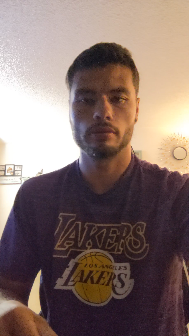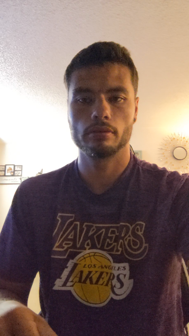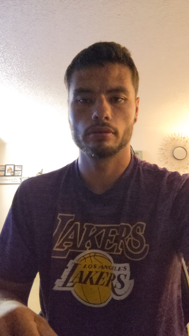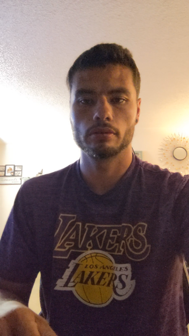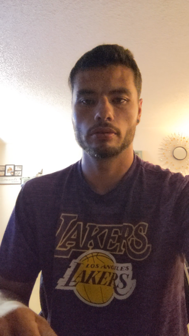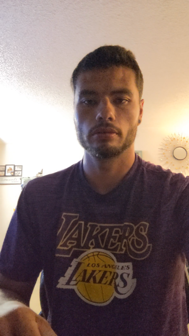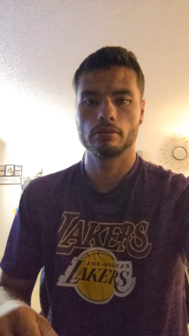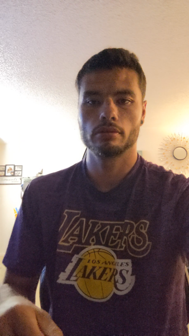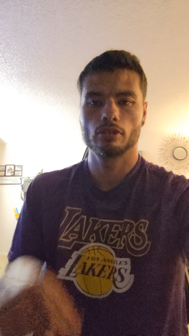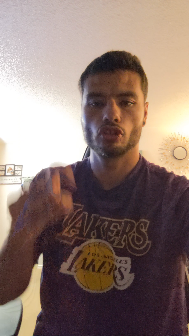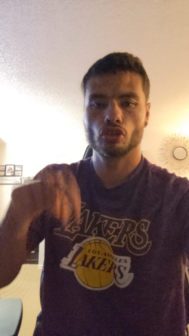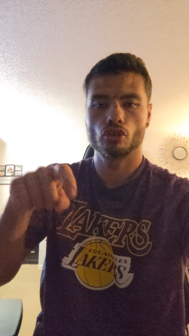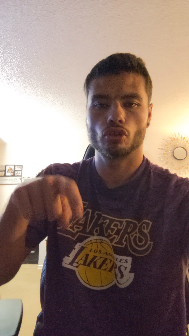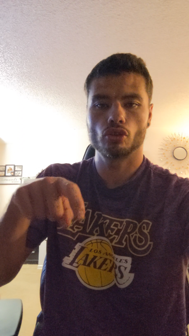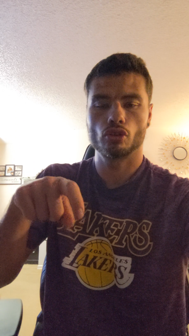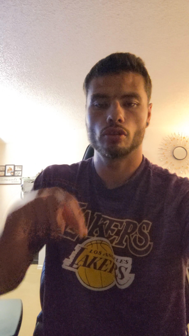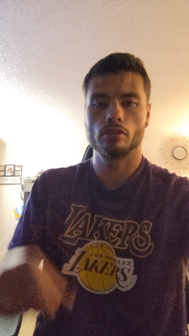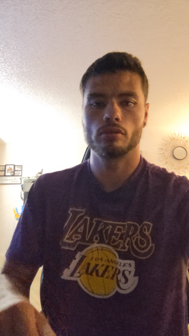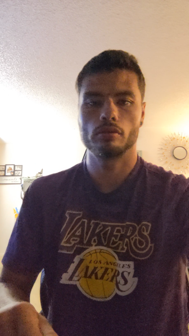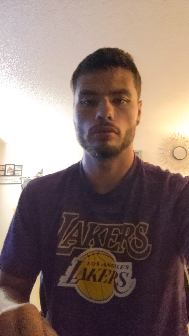should